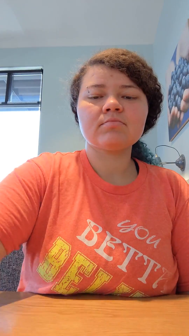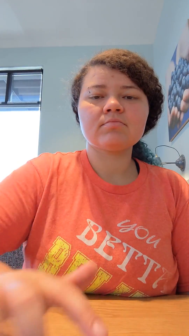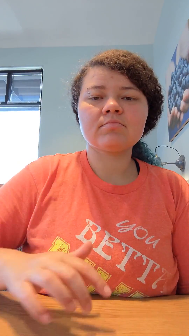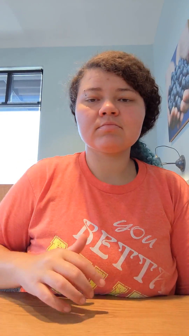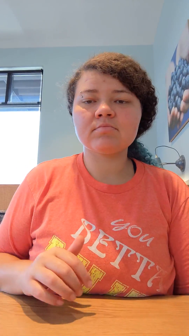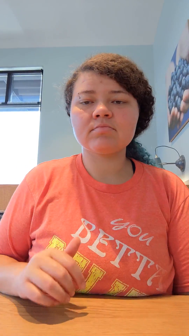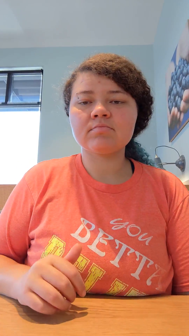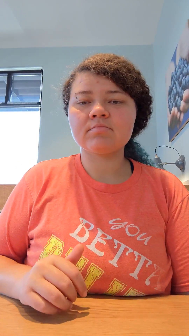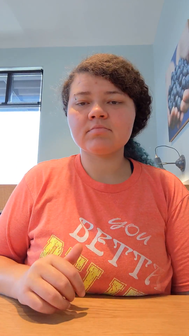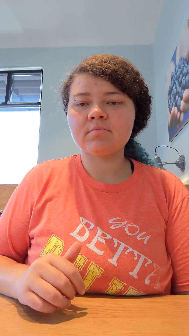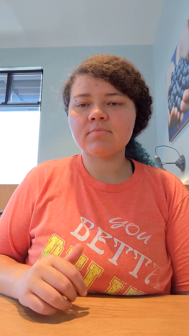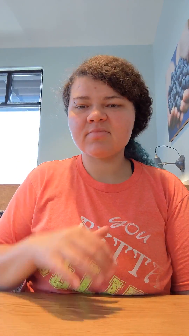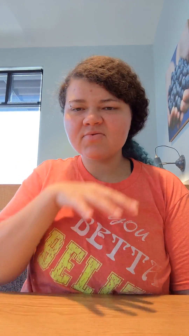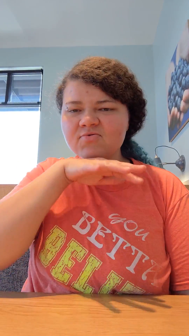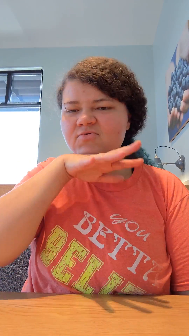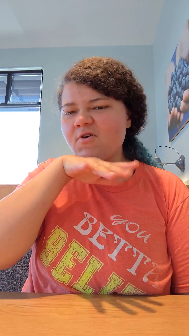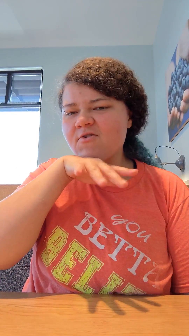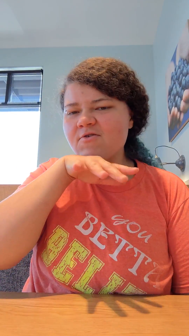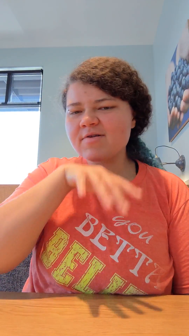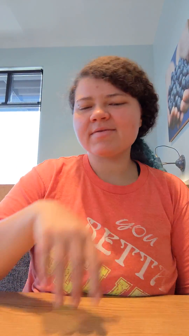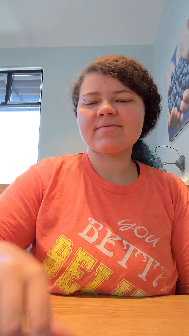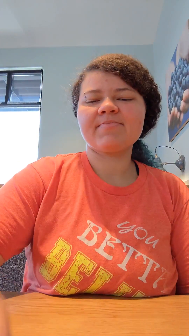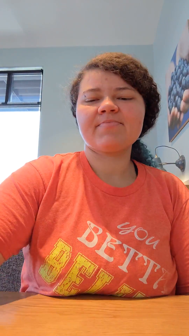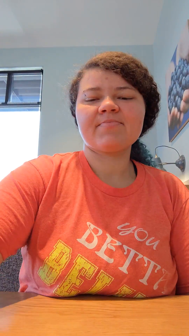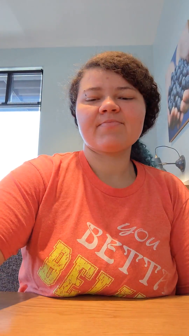naughty